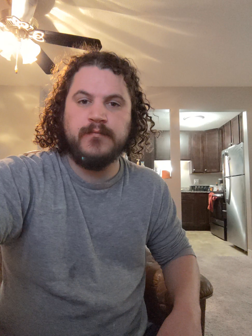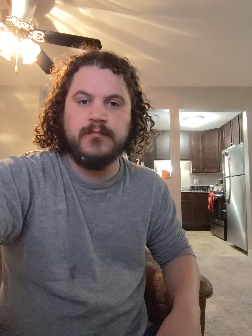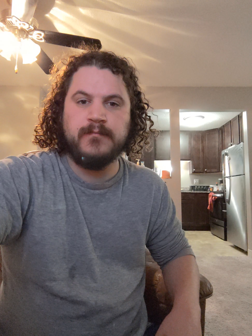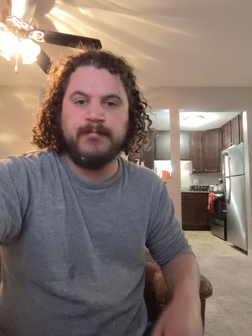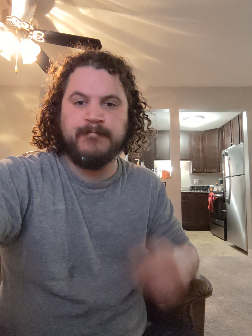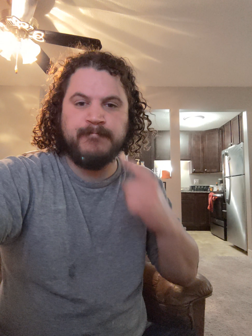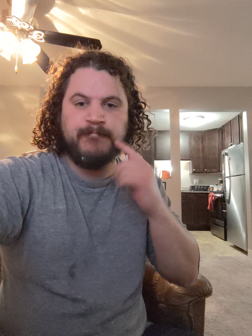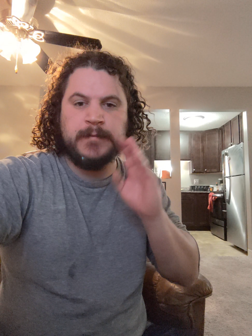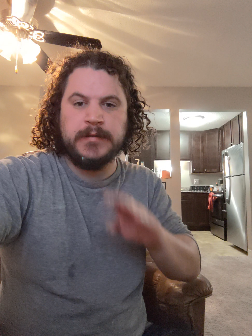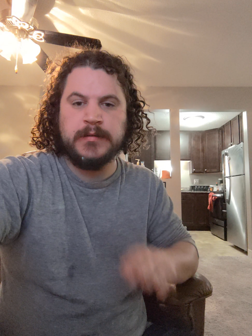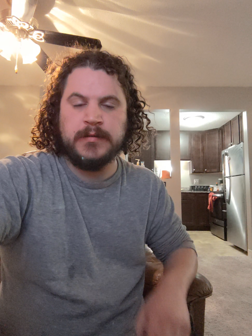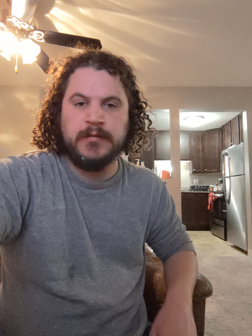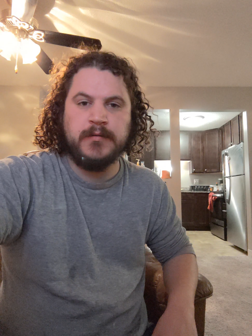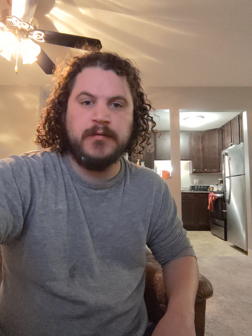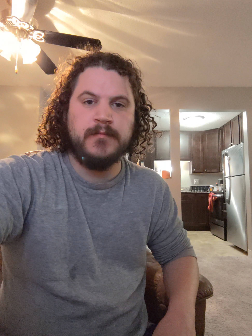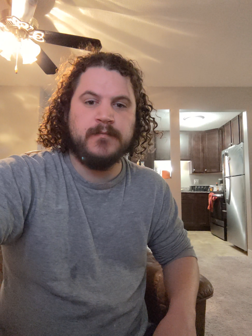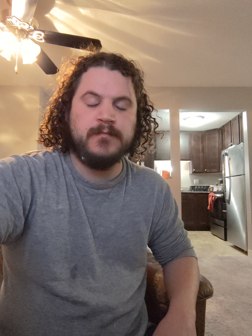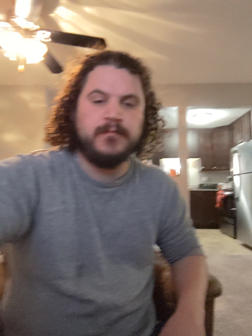bee